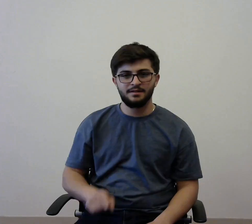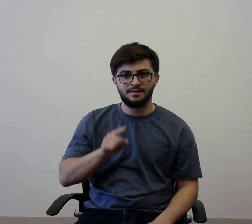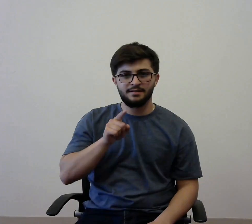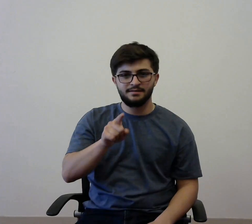siz